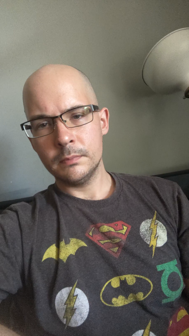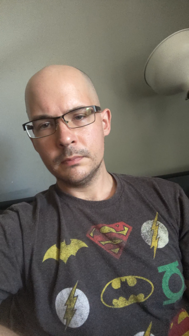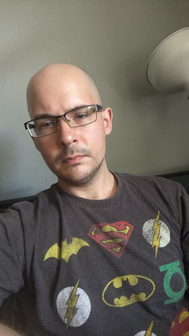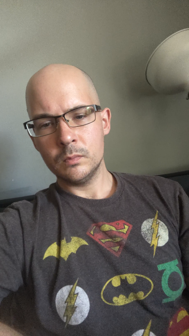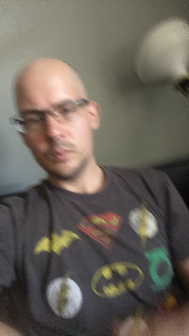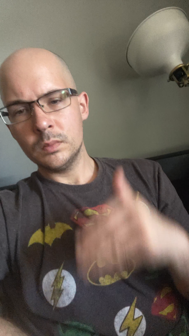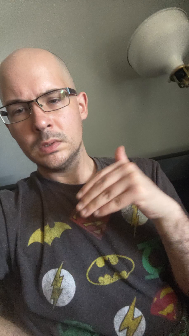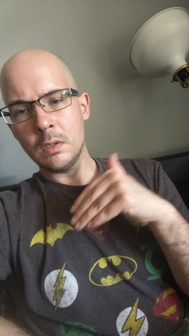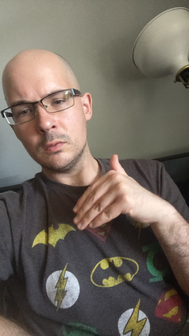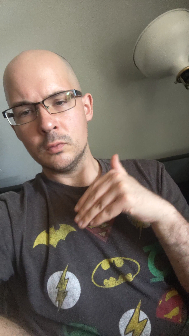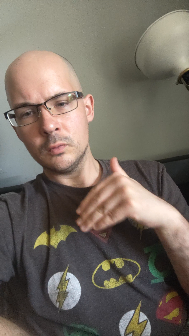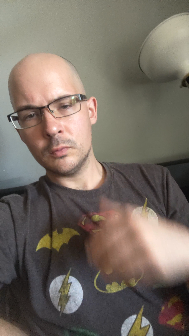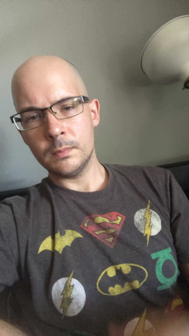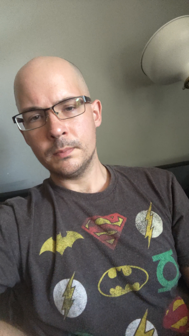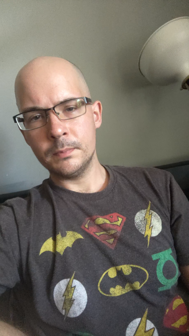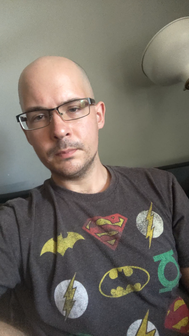doctor